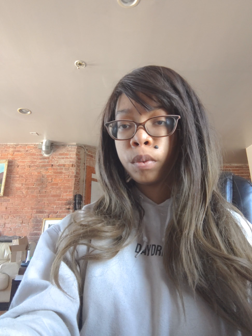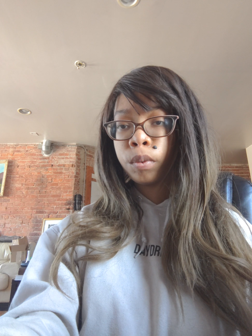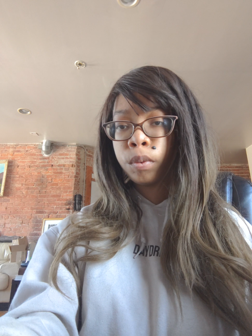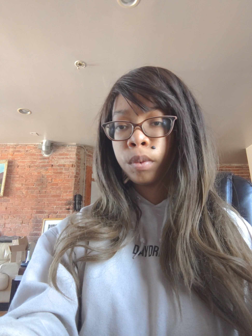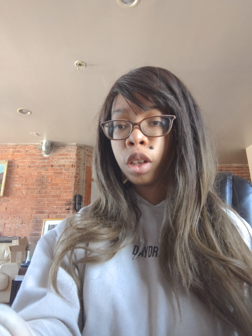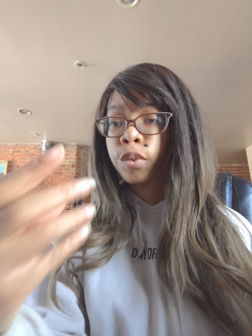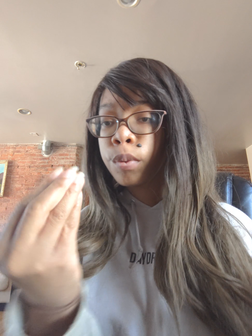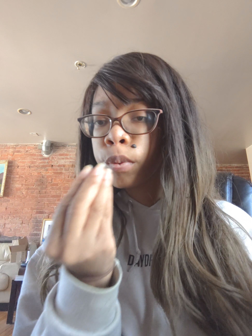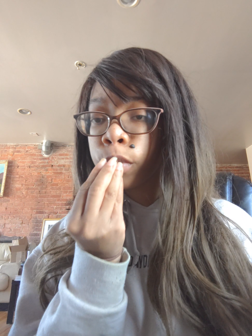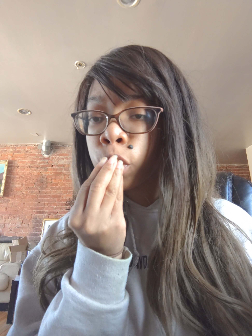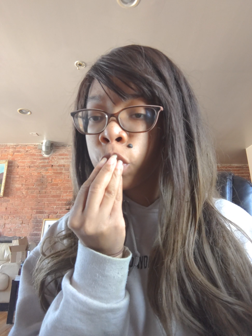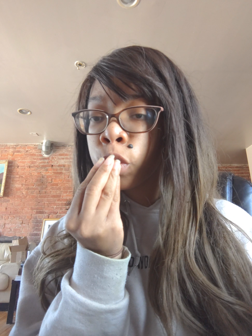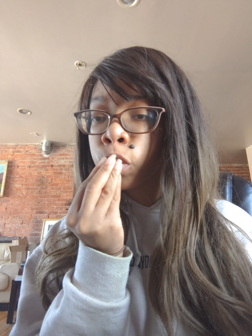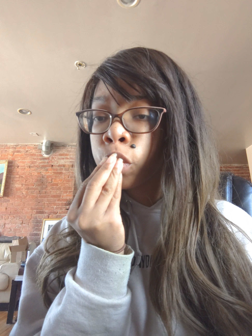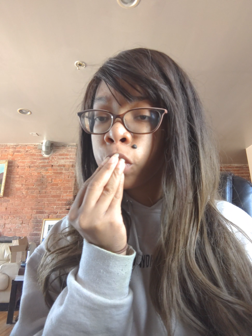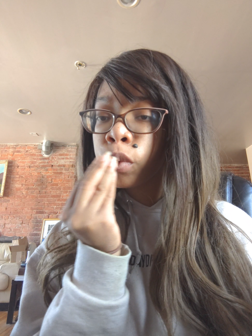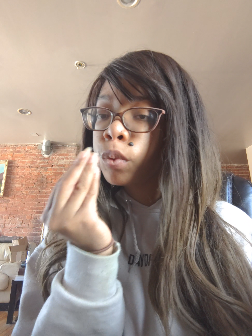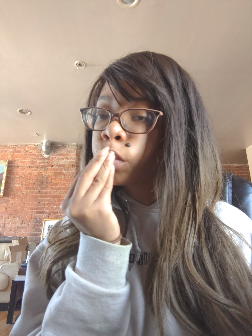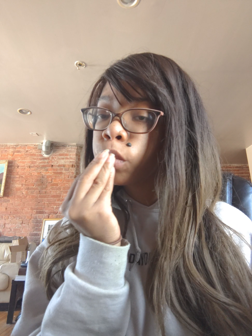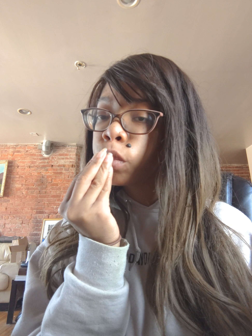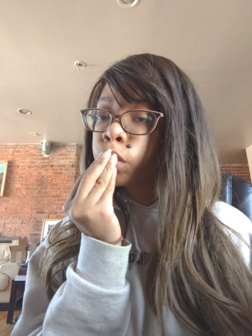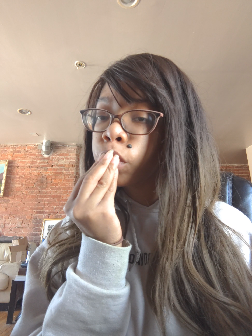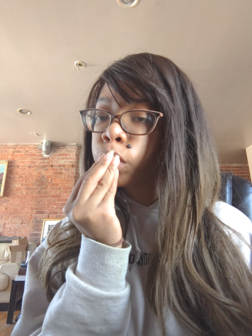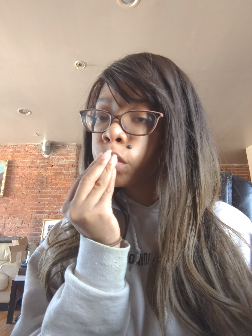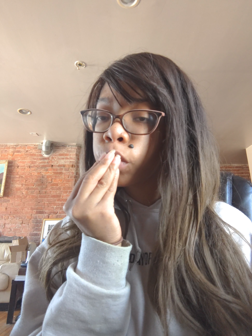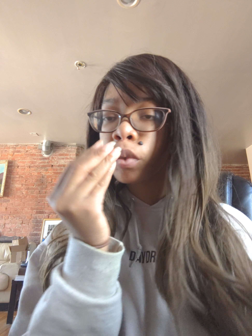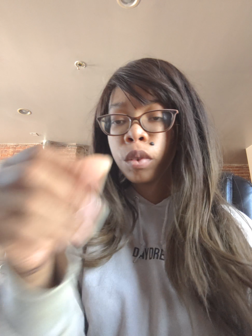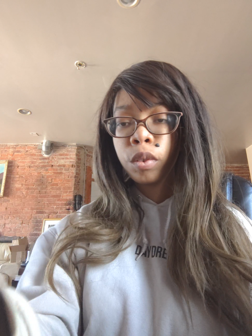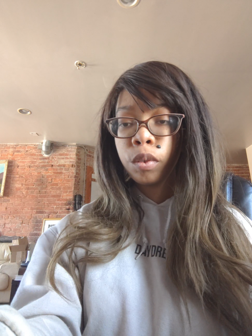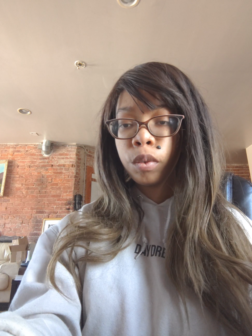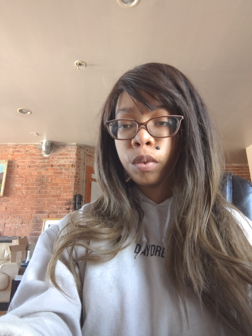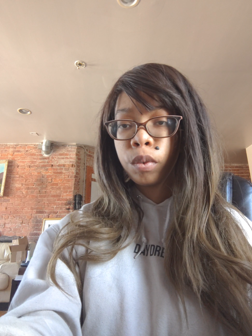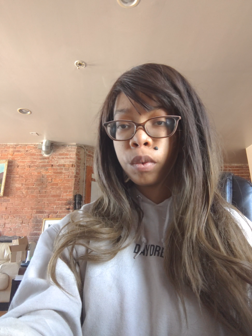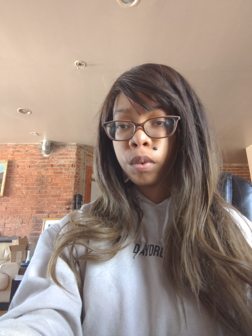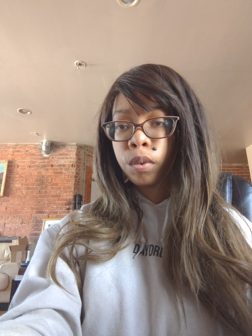food